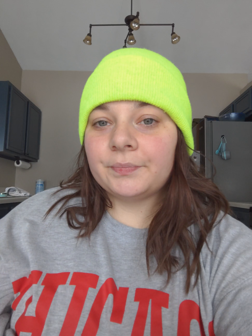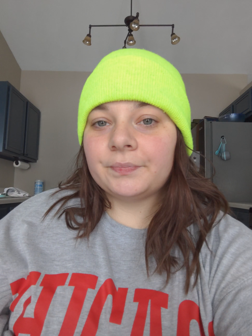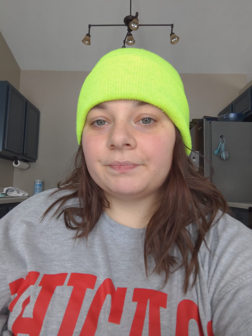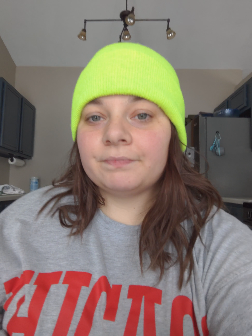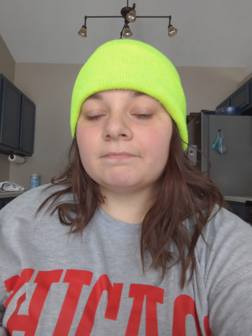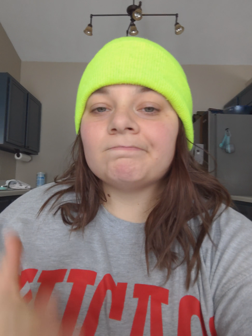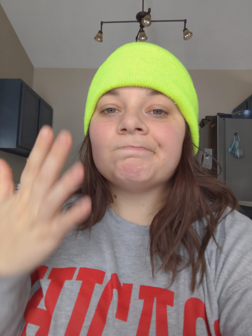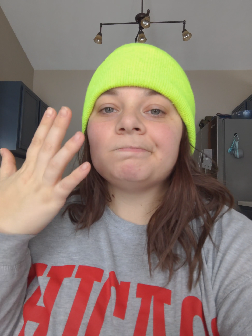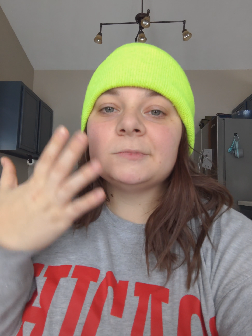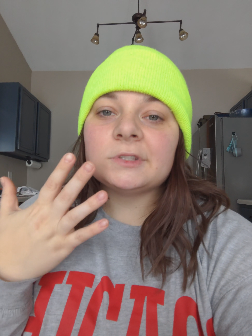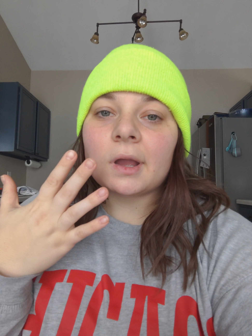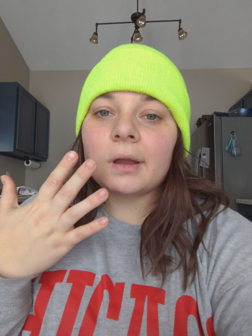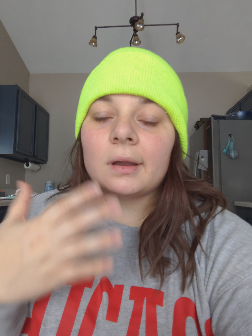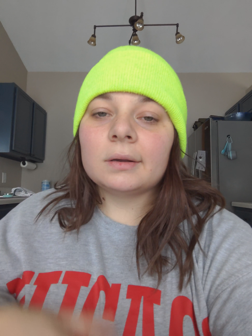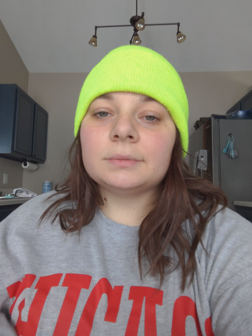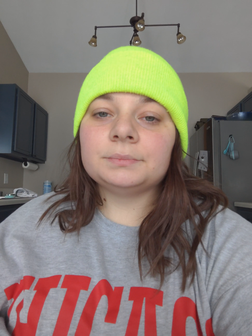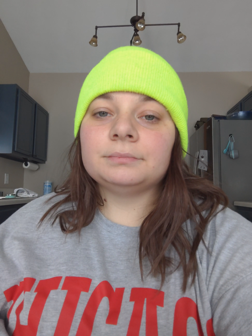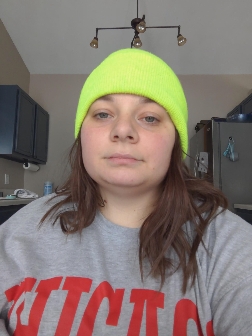sad